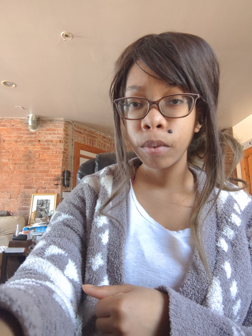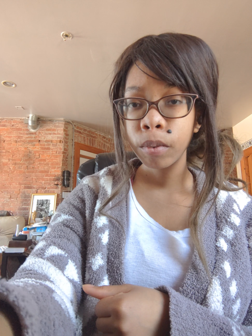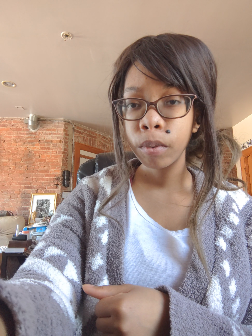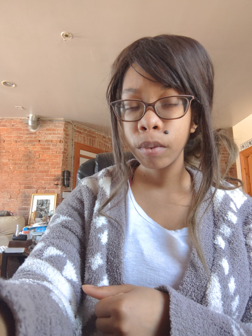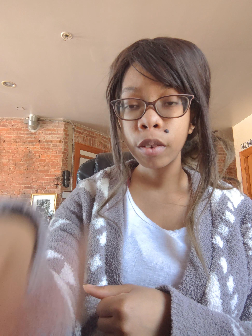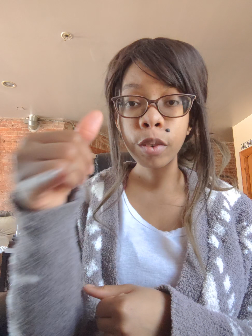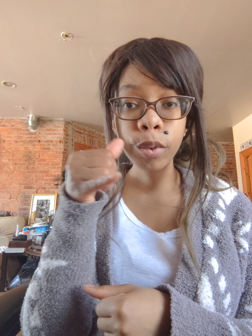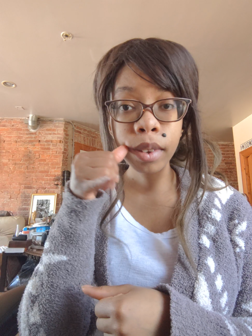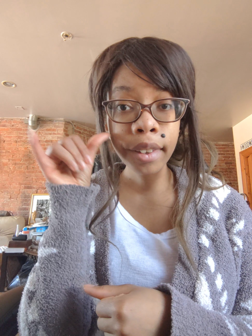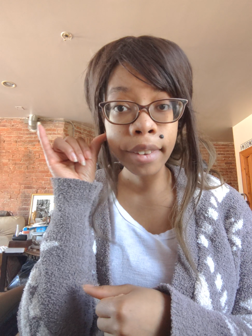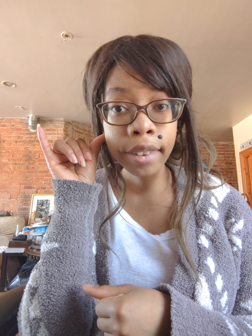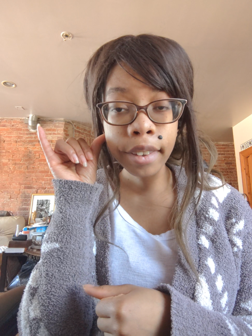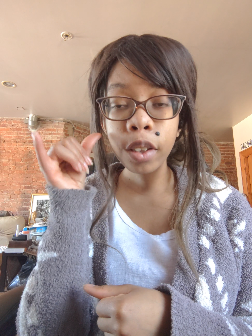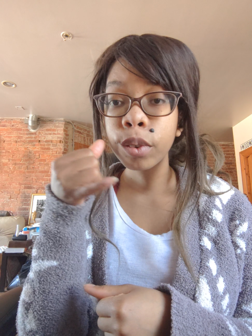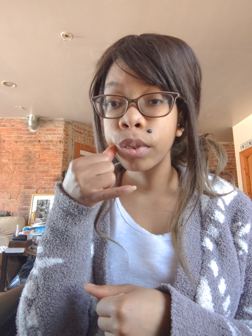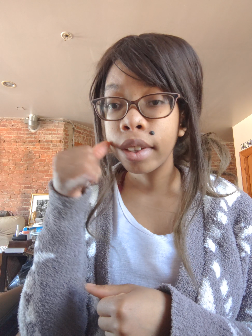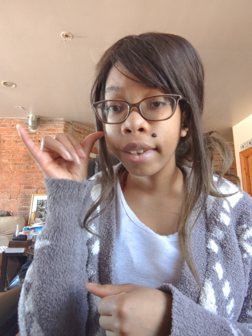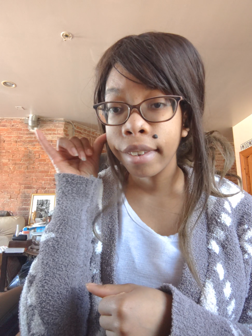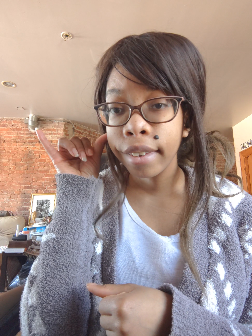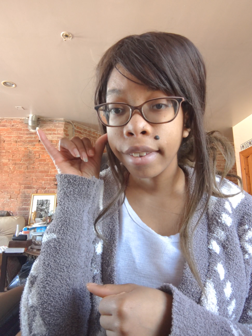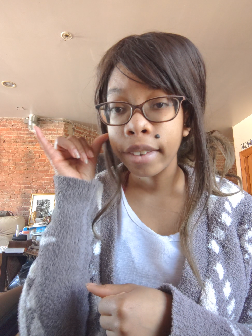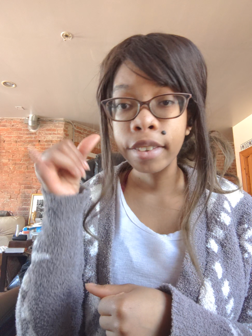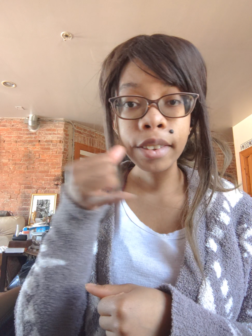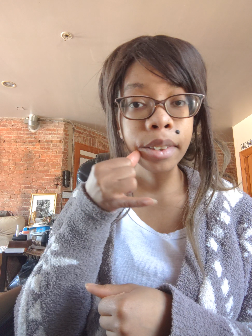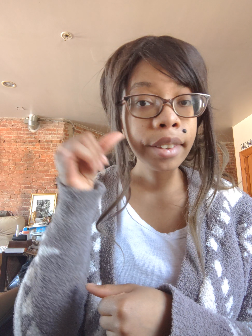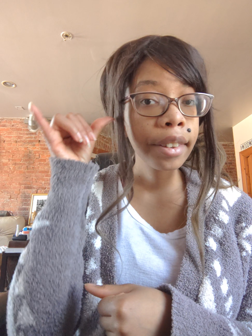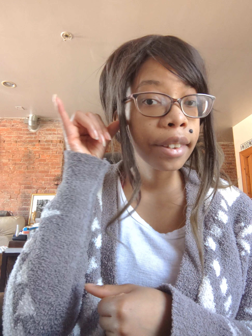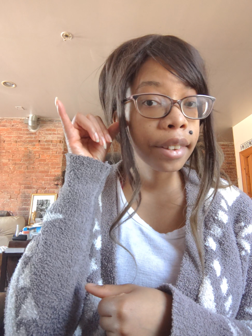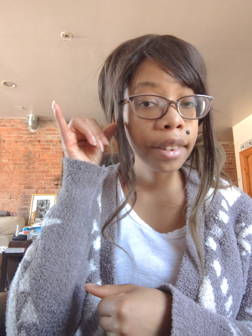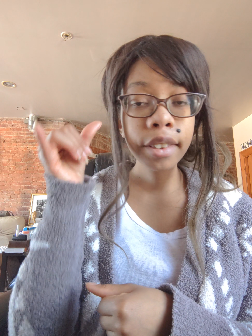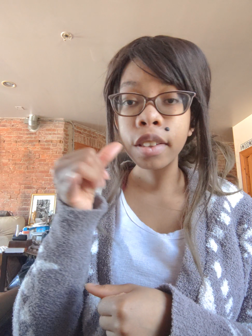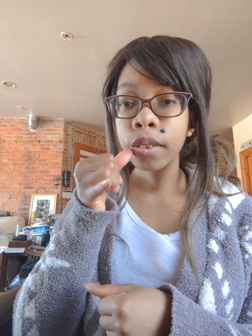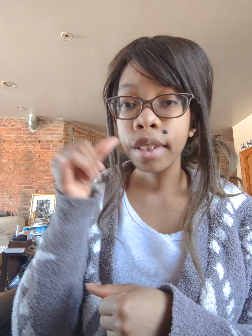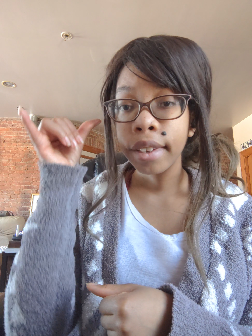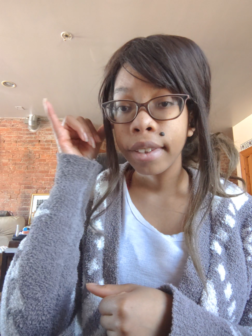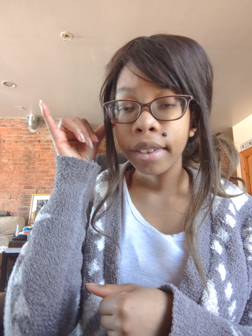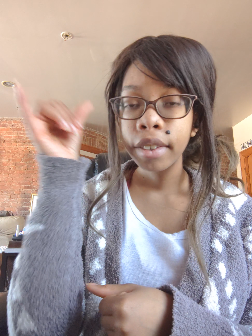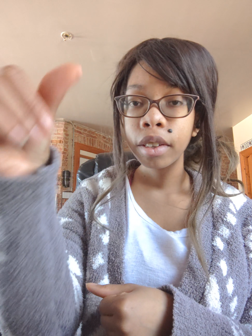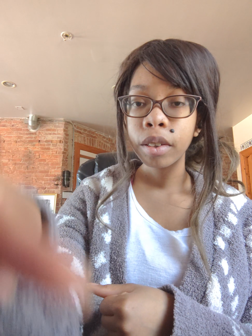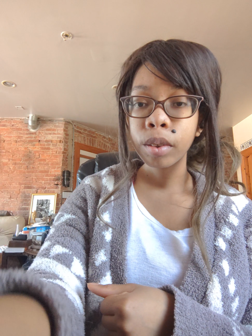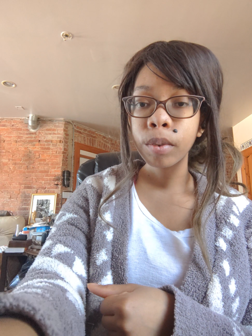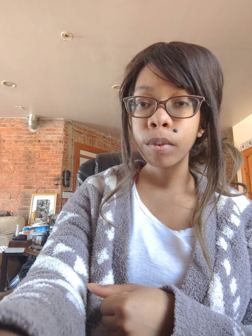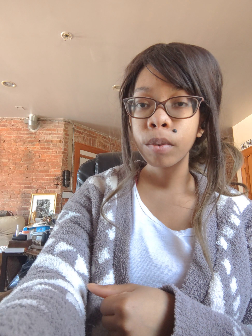yesterday